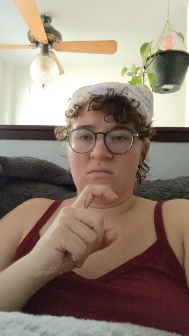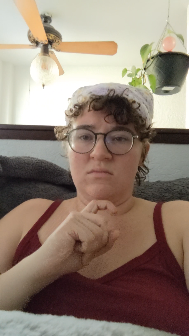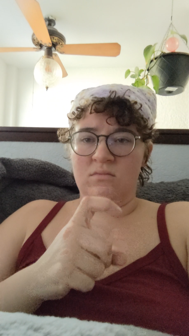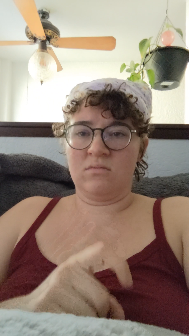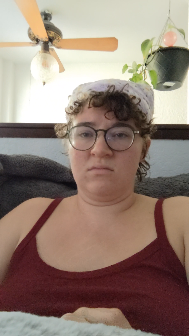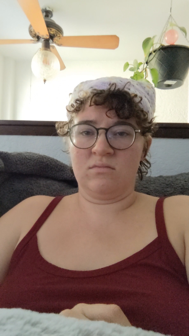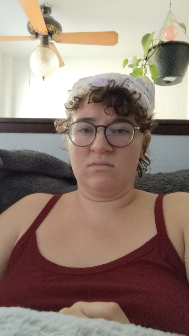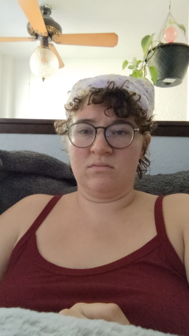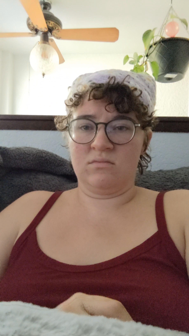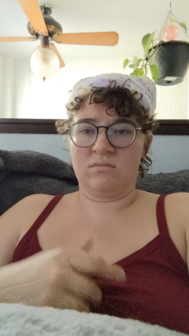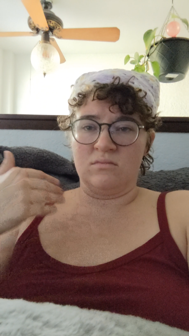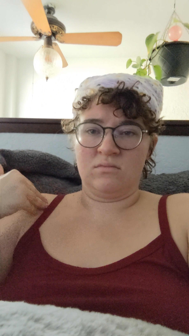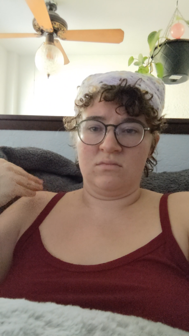shoulder